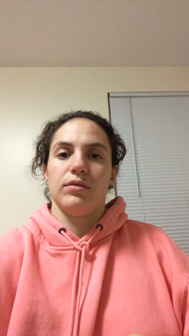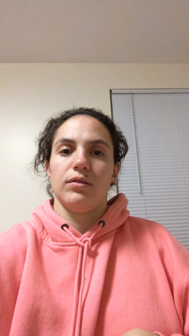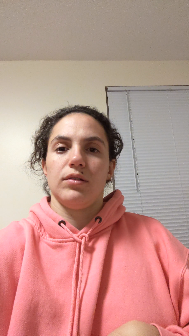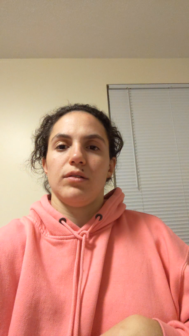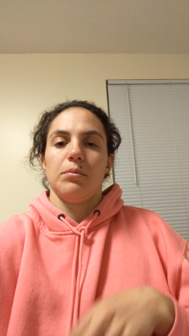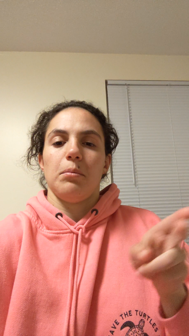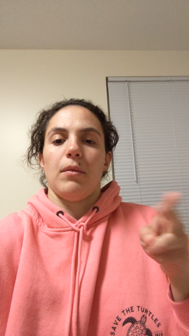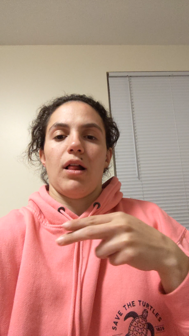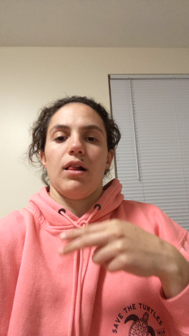belt